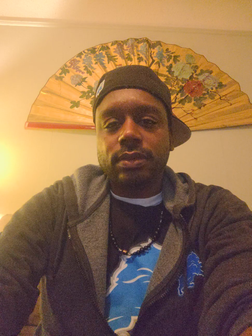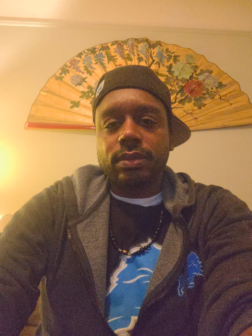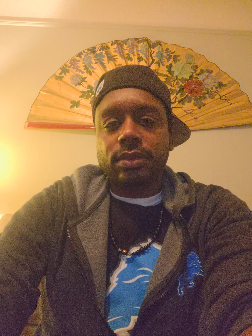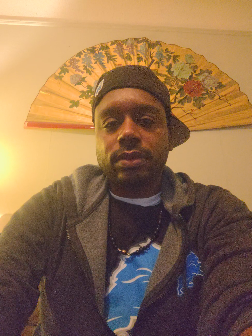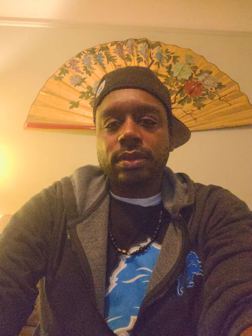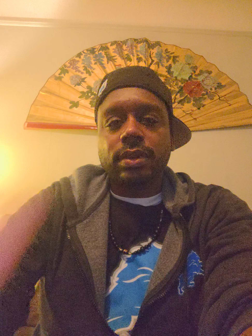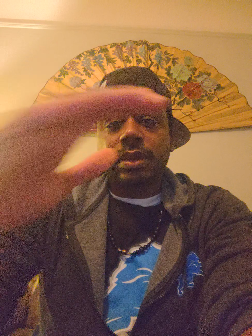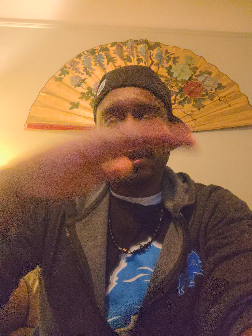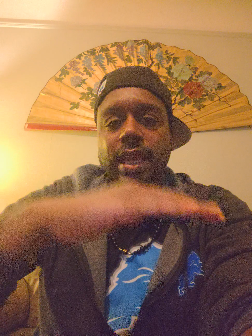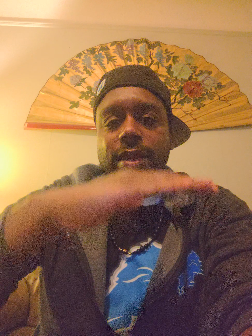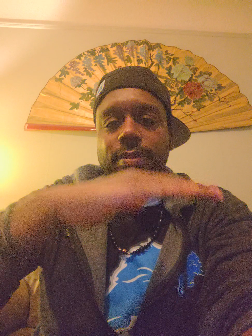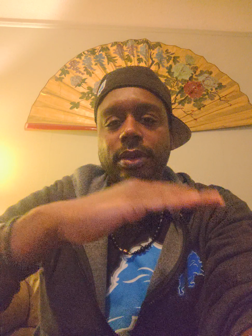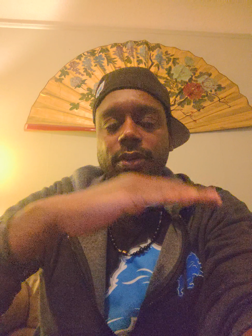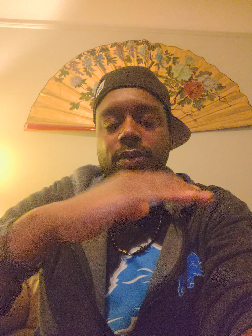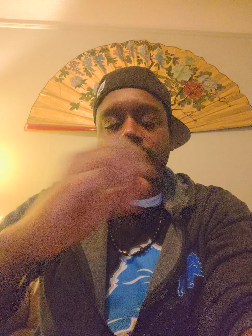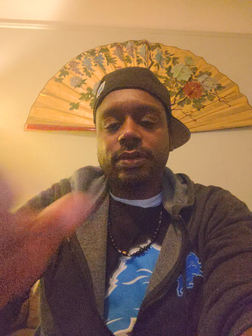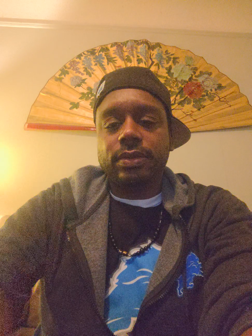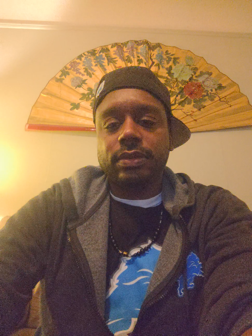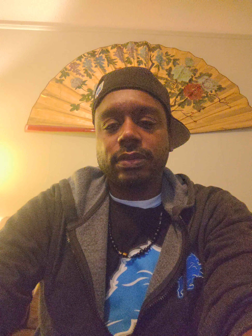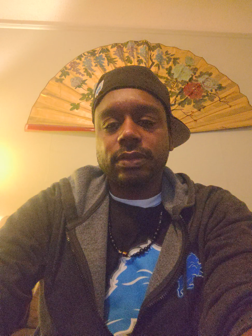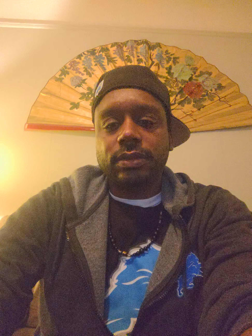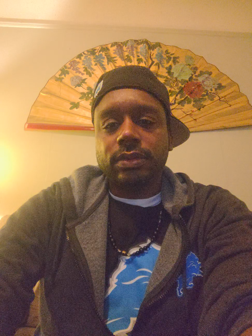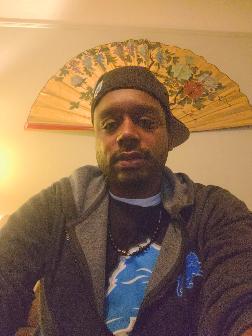table